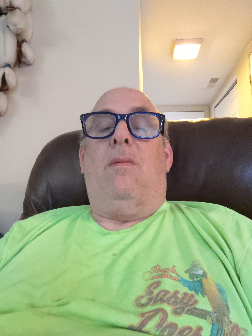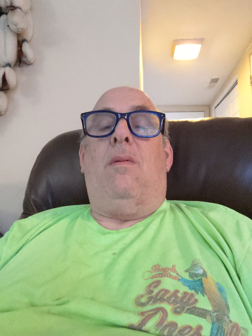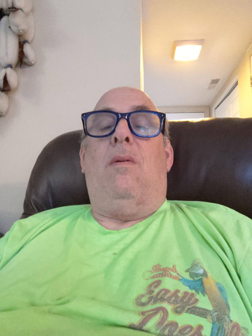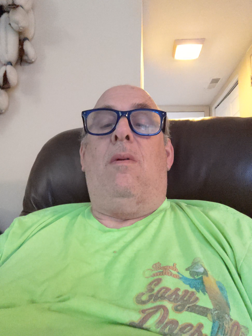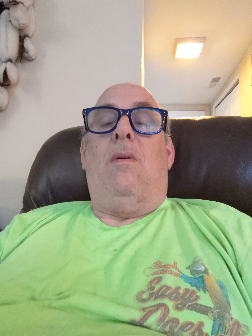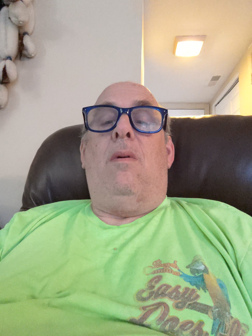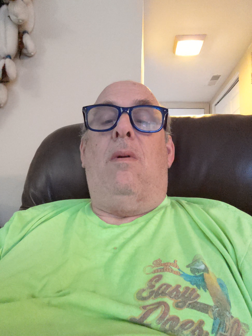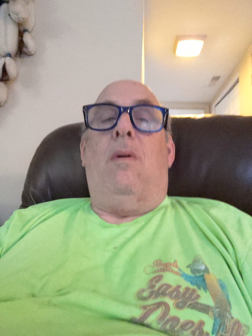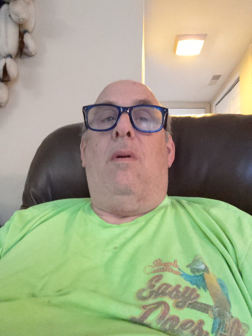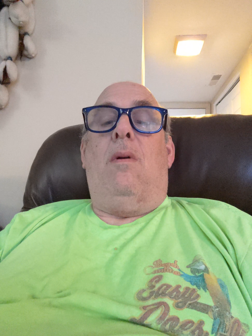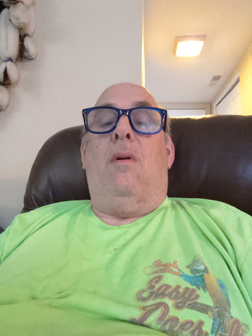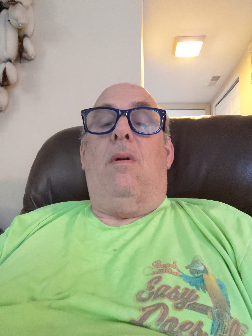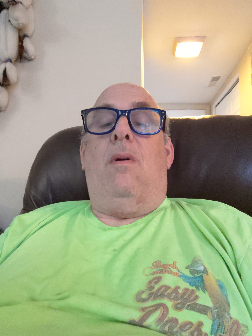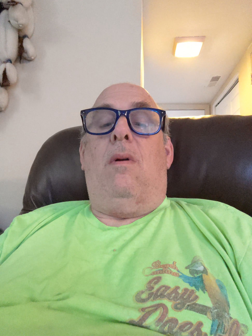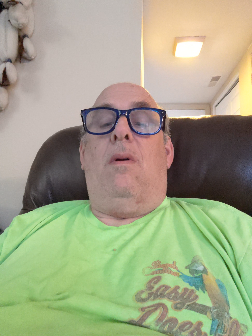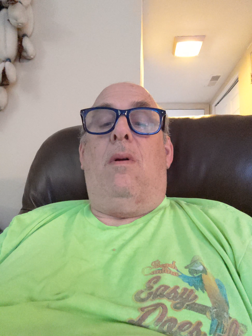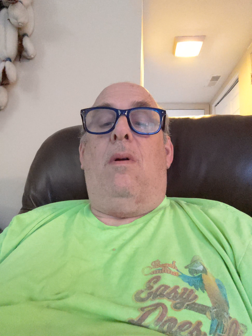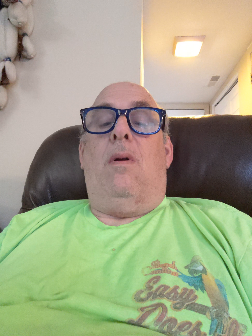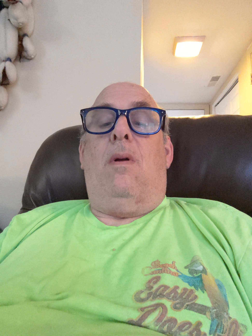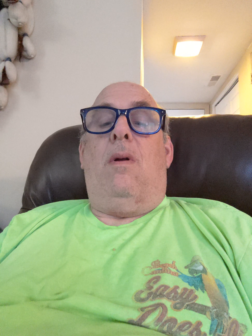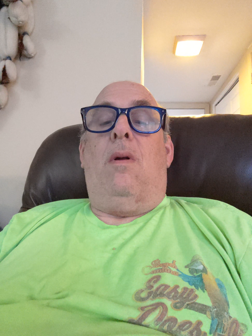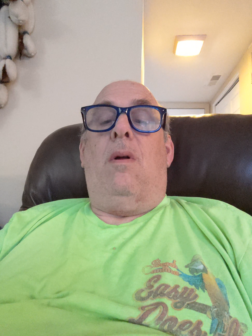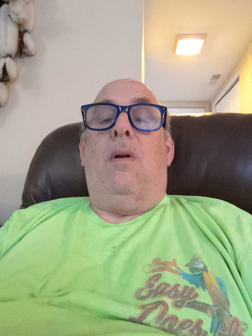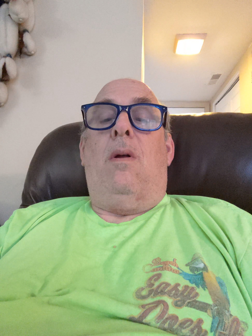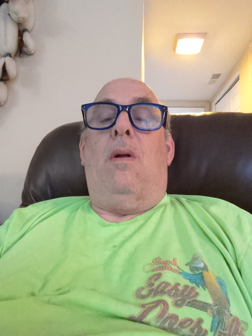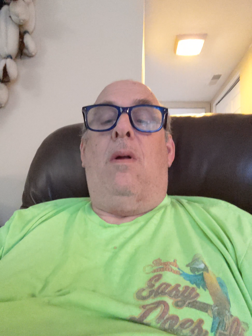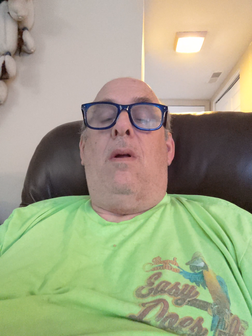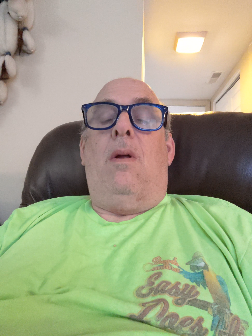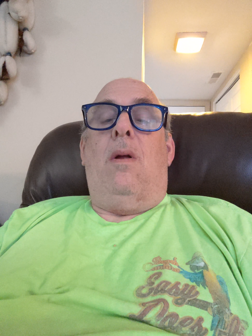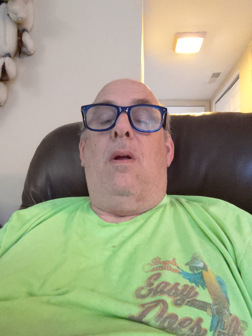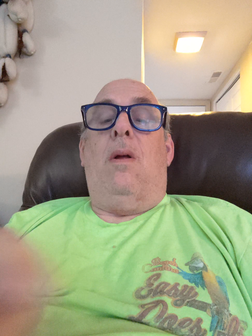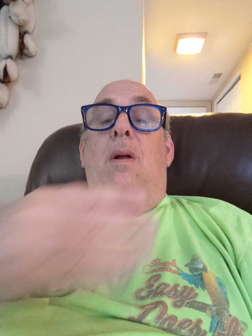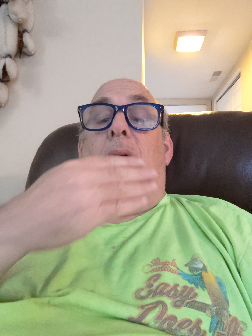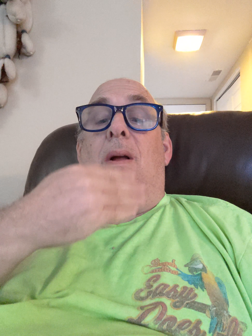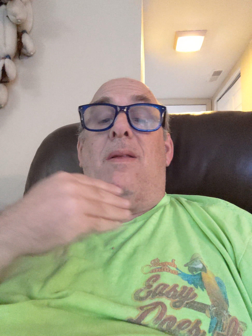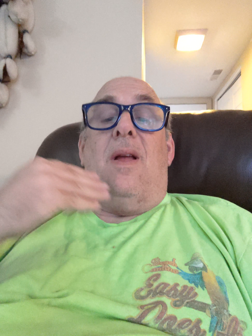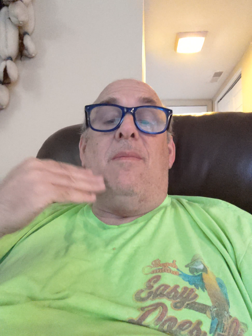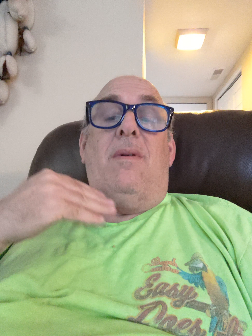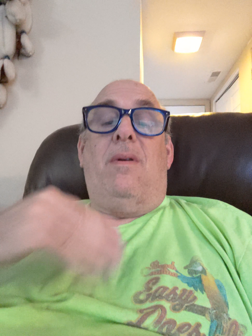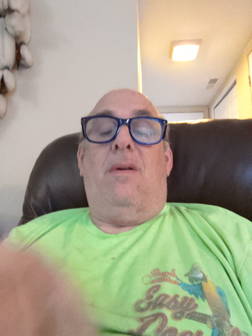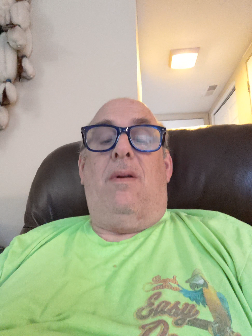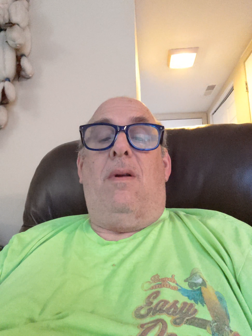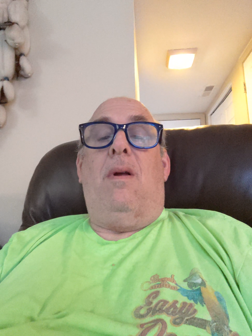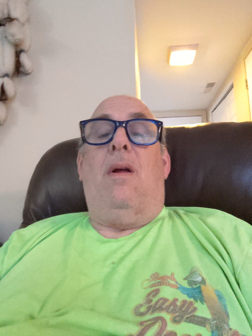napkin